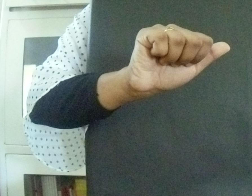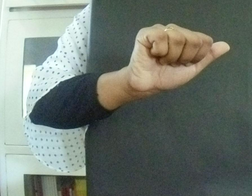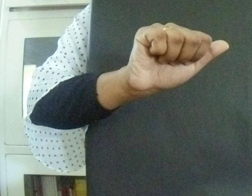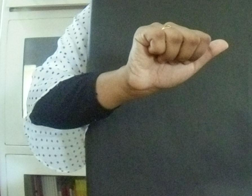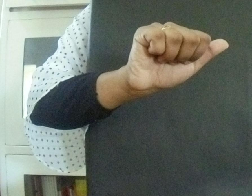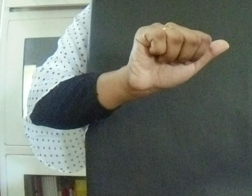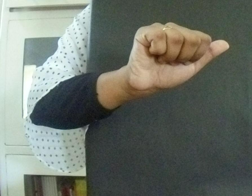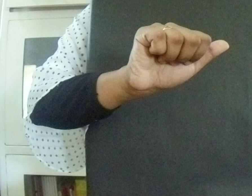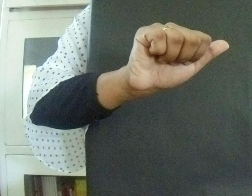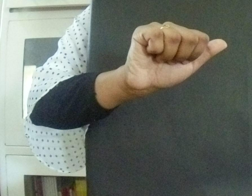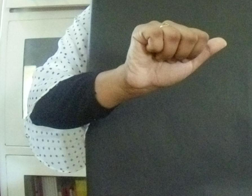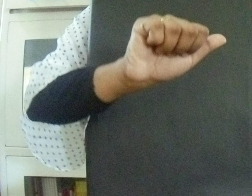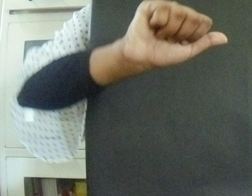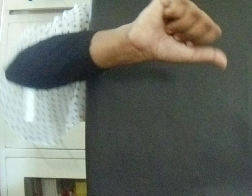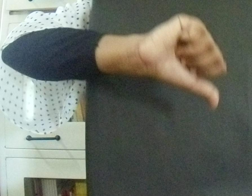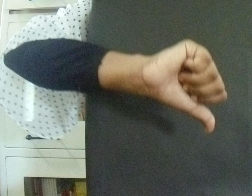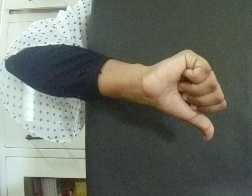lose